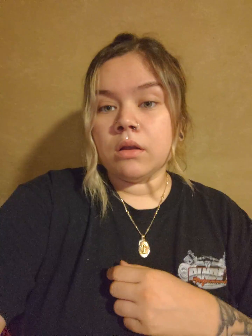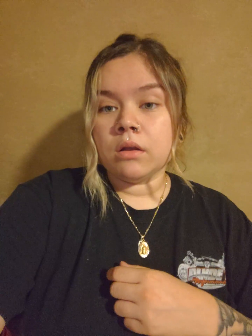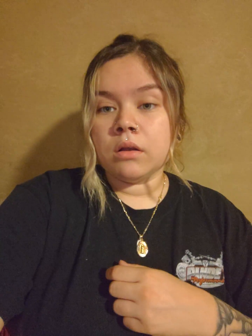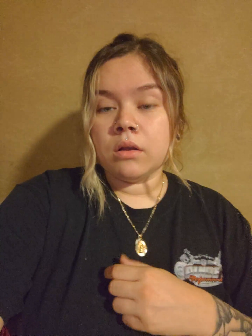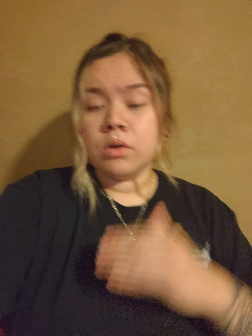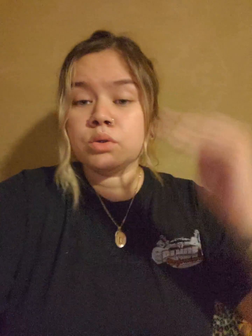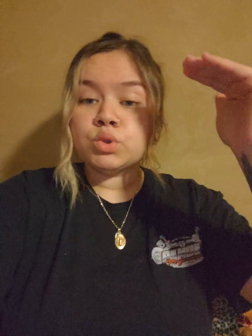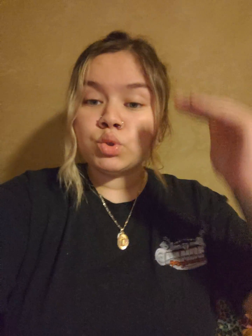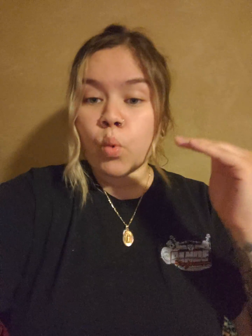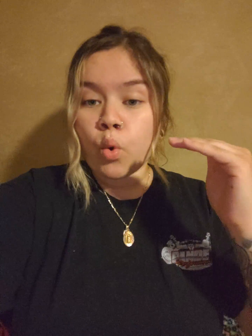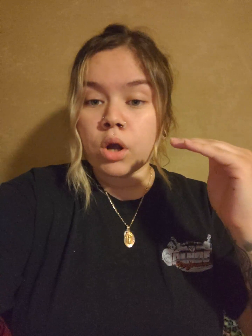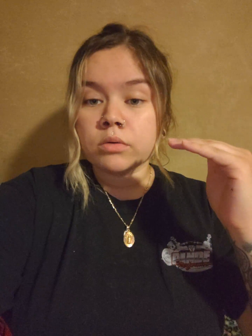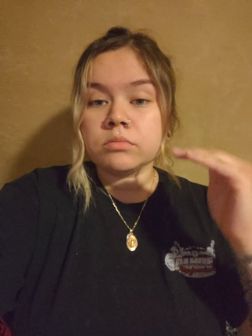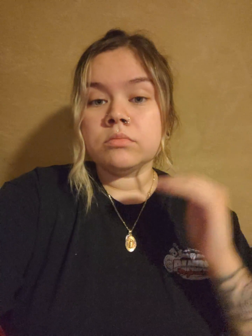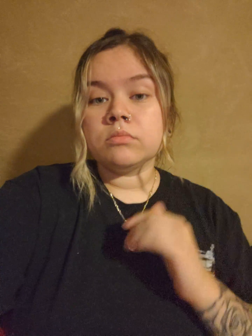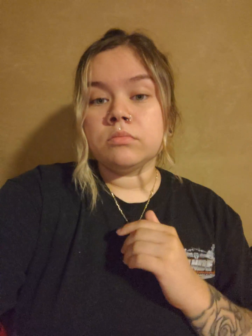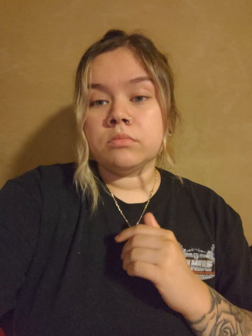short